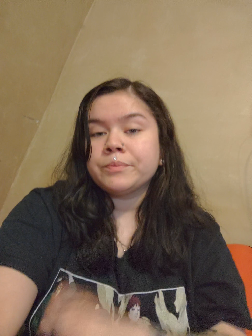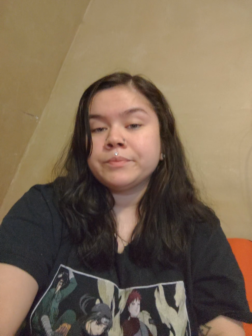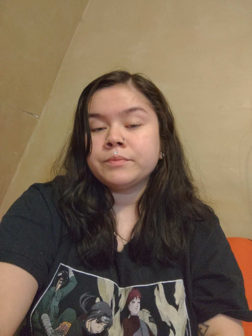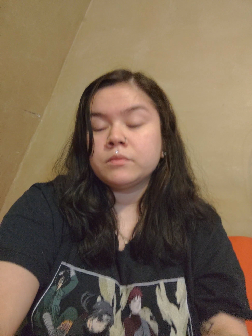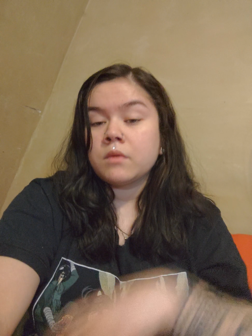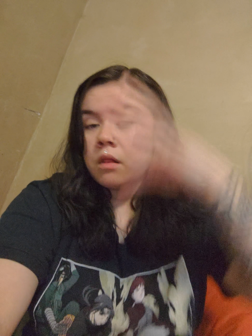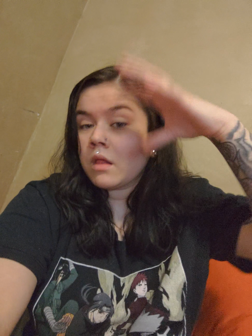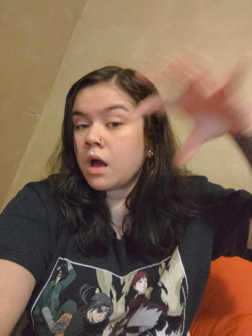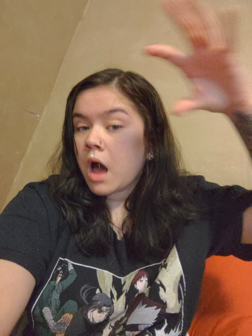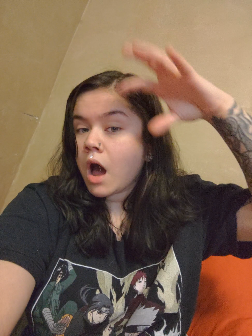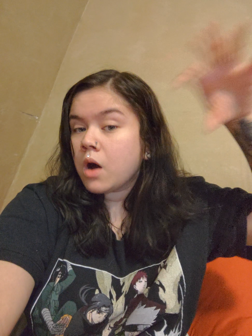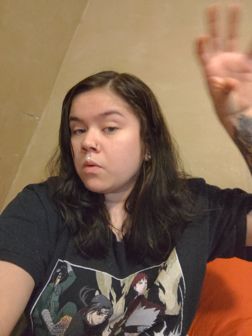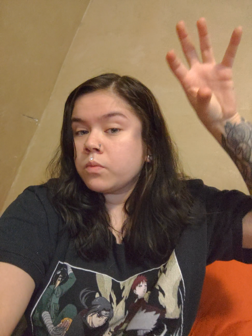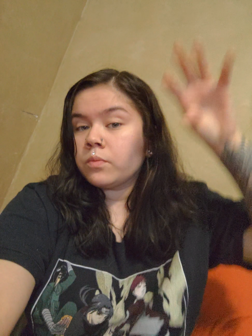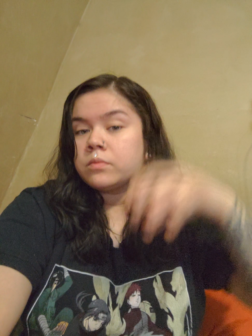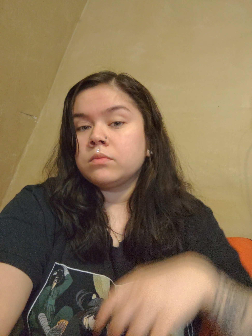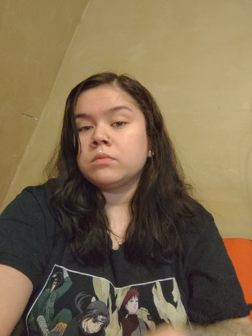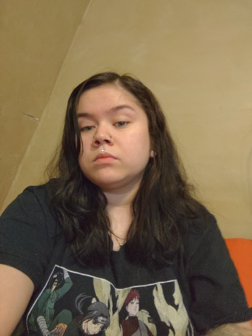cloud